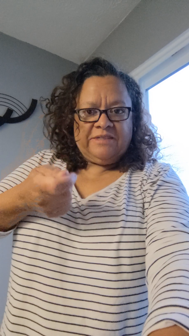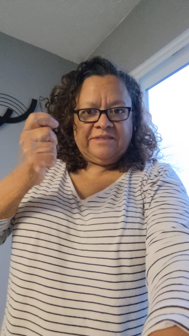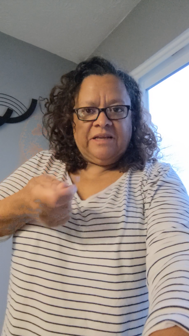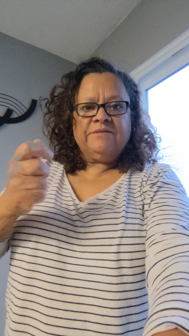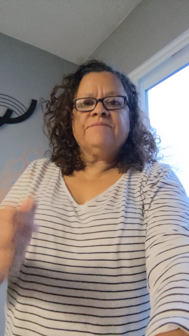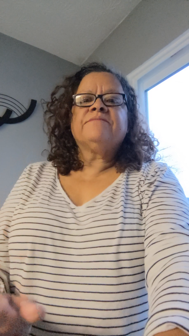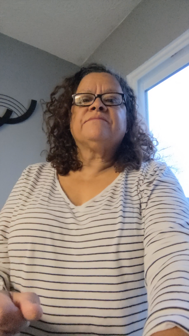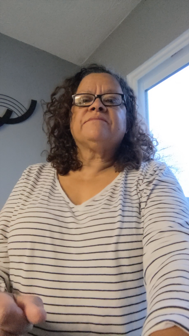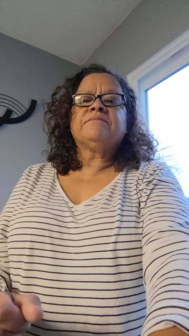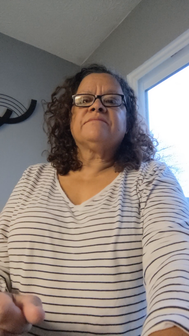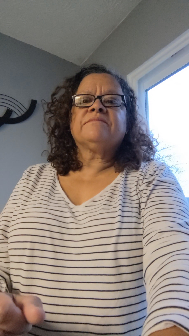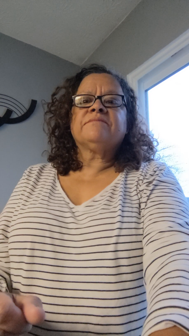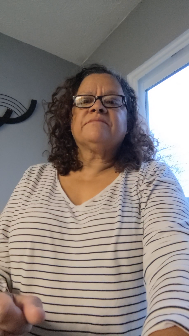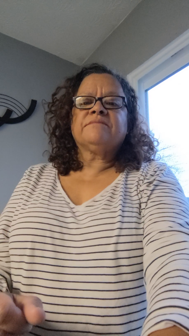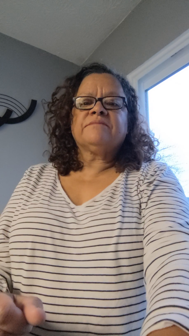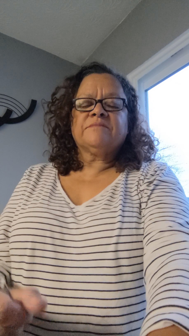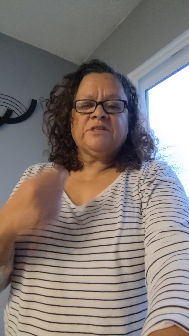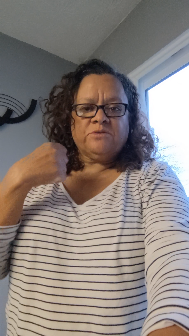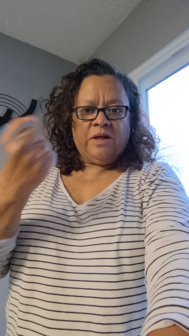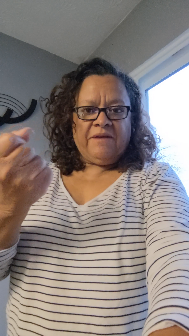drive